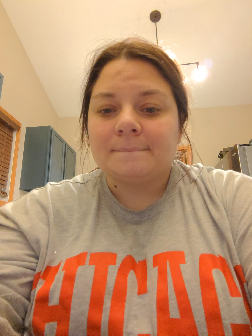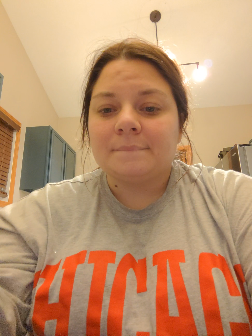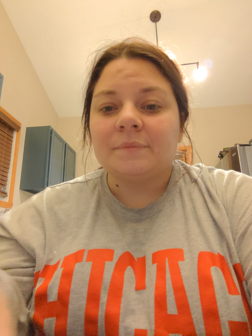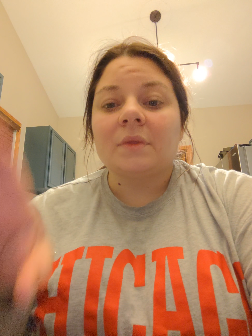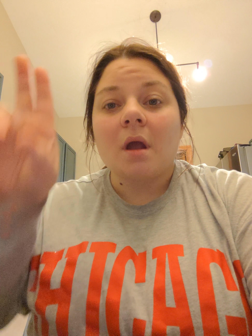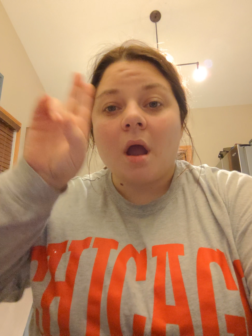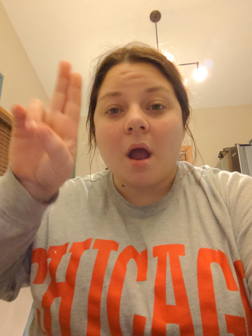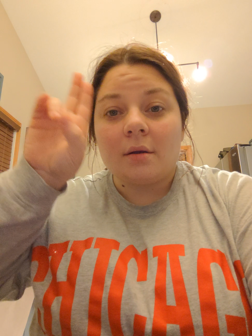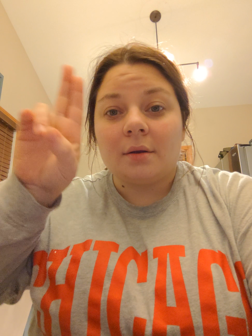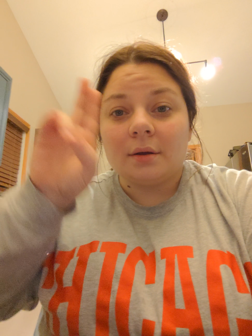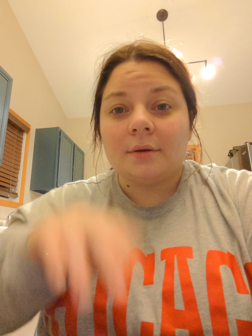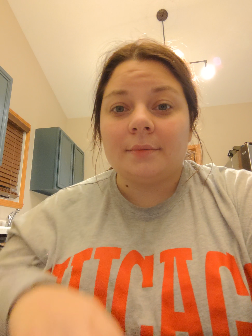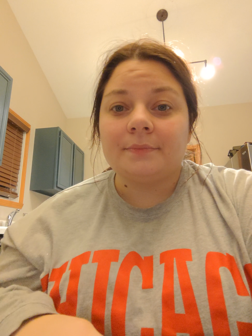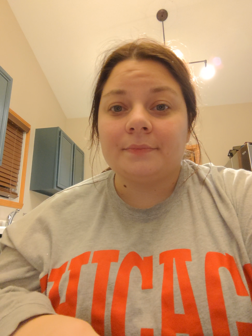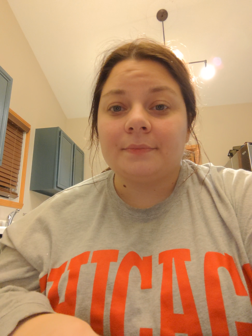uncle